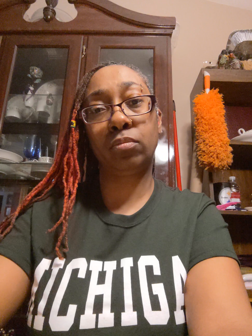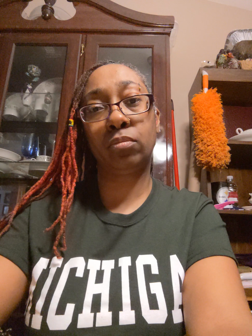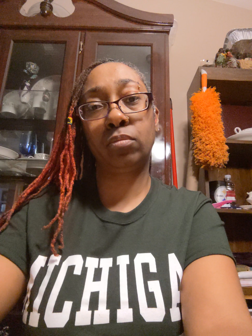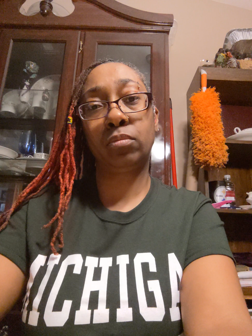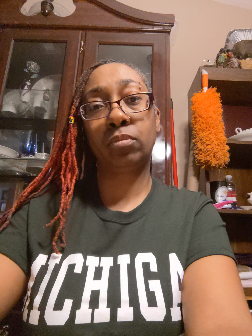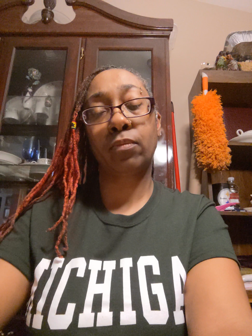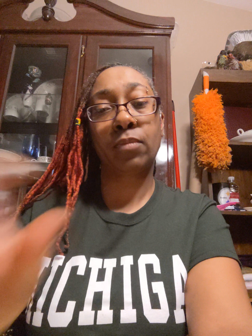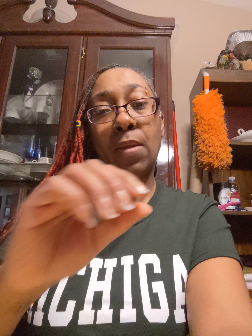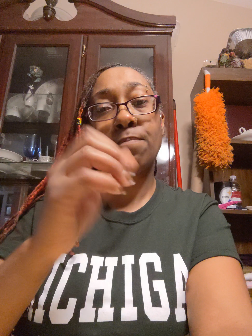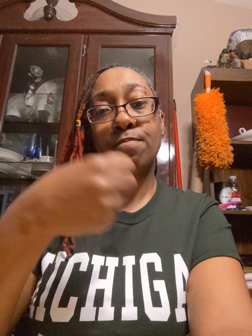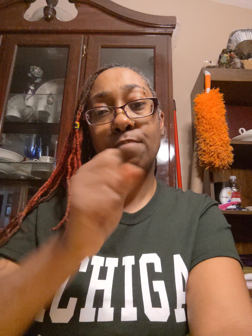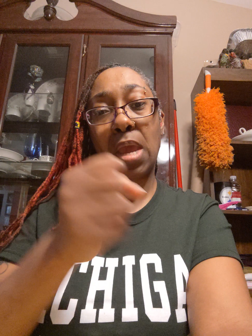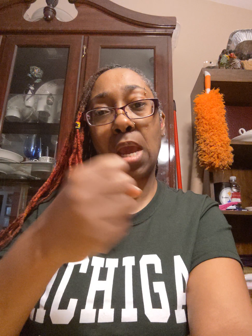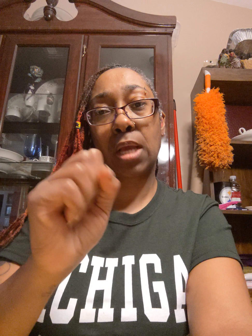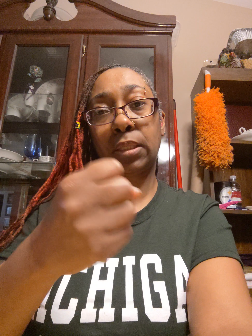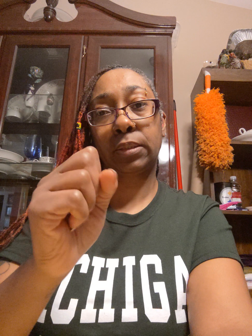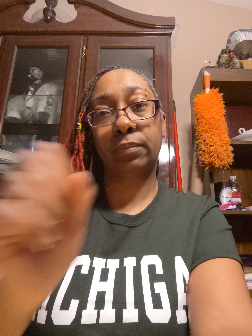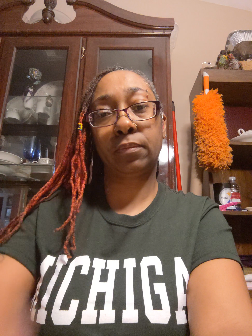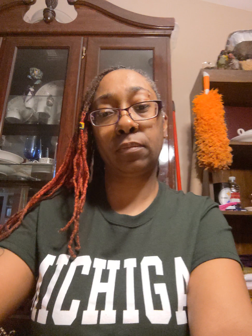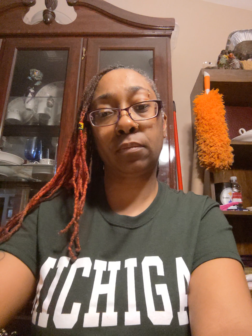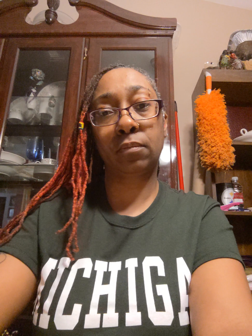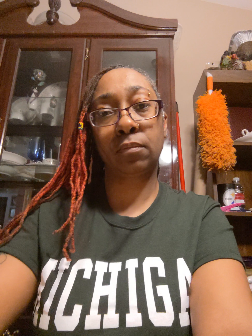make